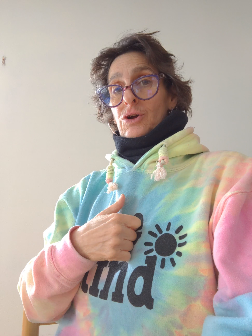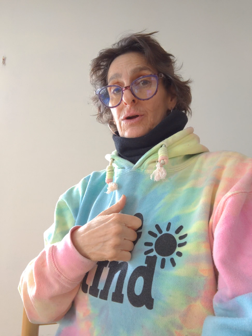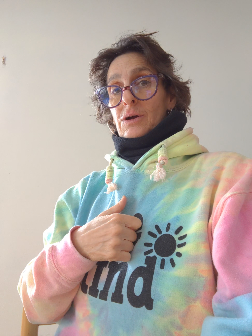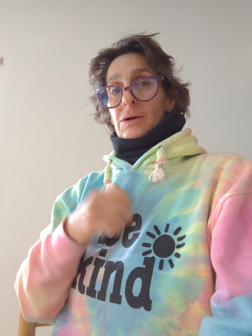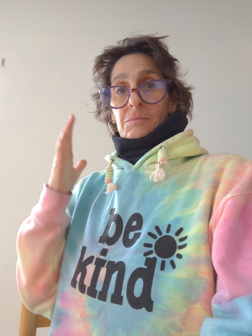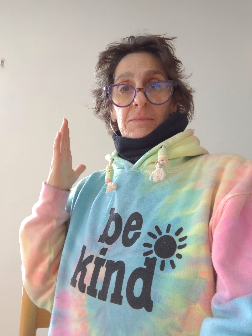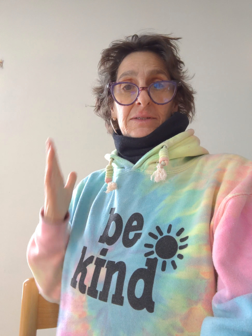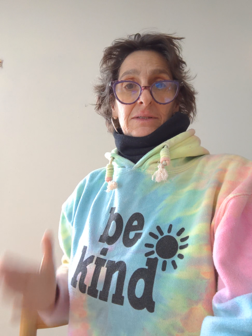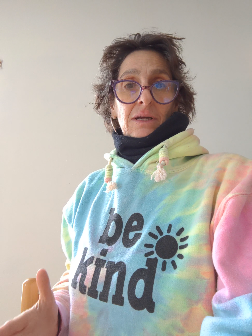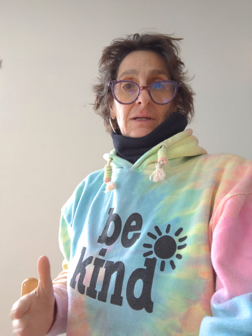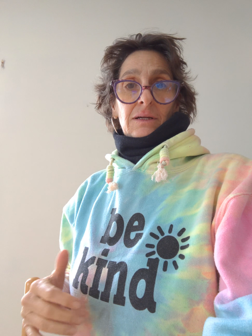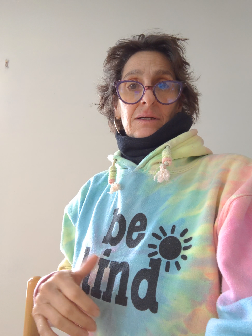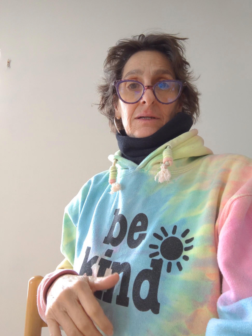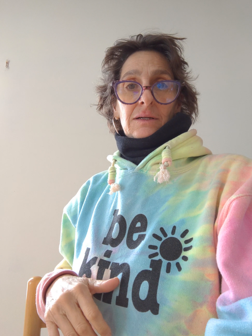beside